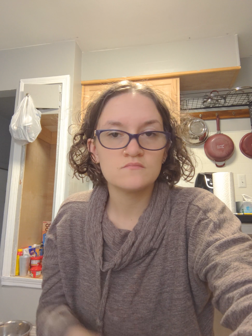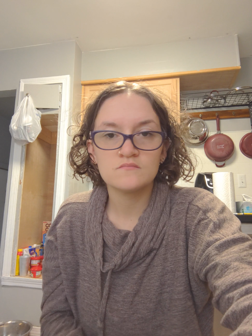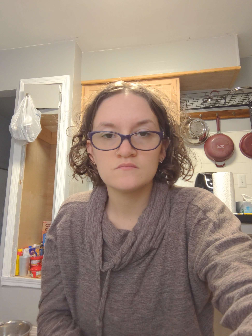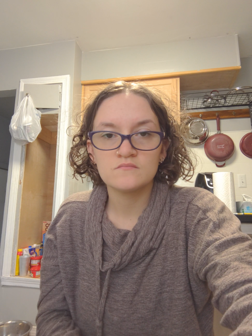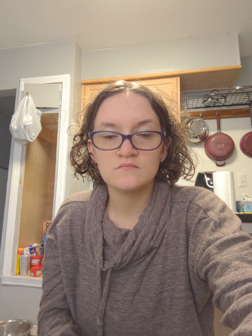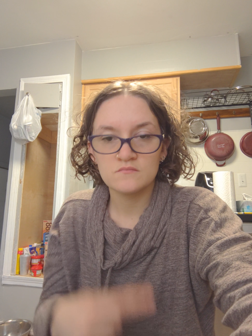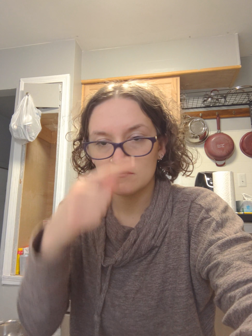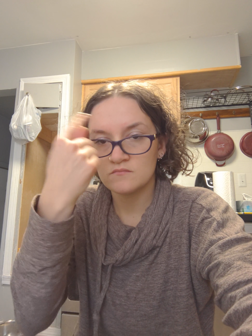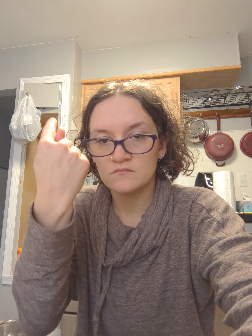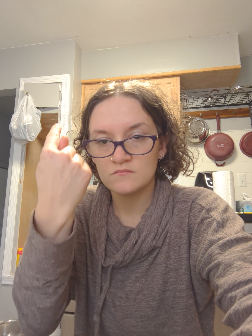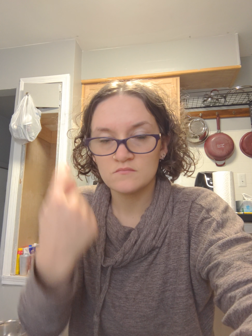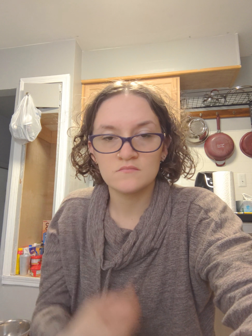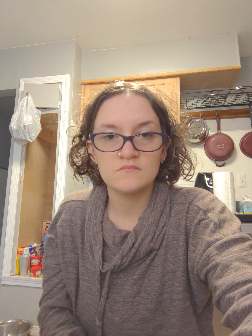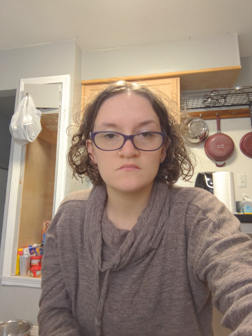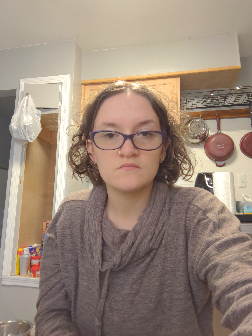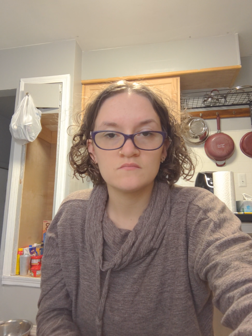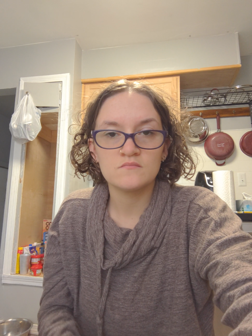black